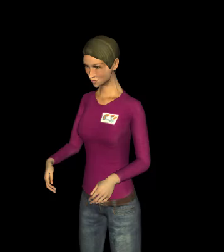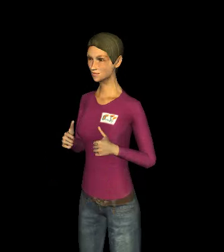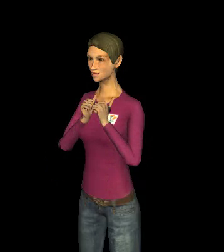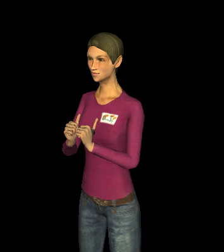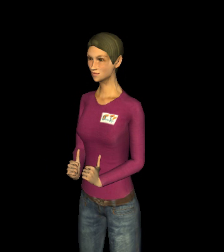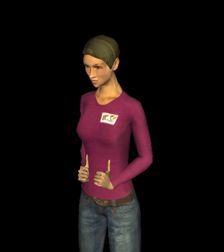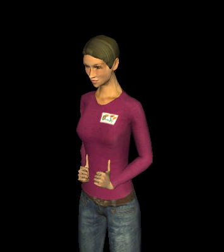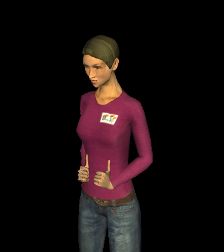حقيبة ظهر